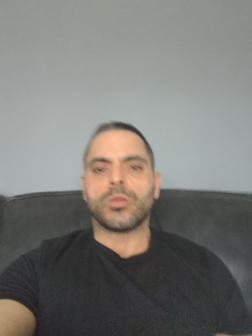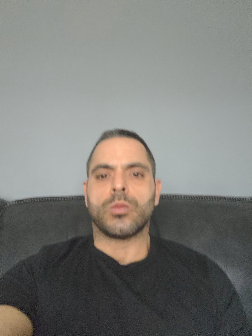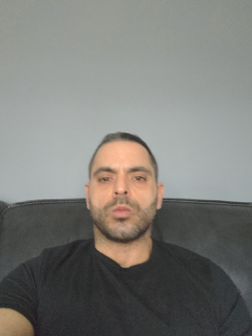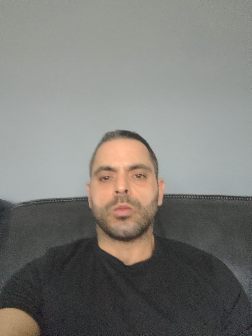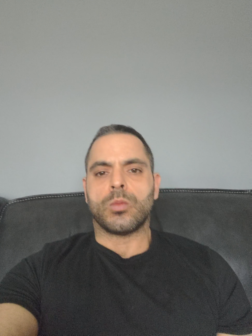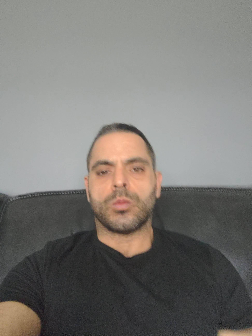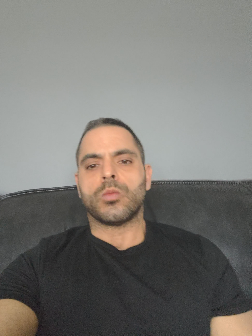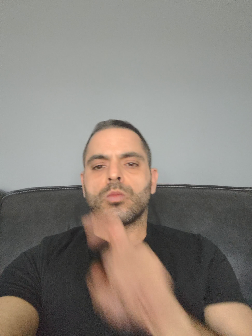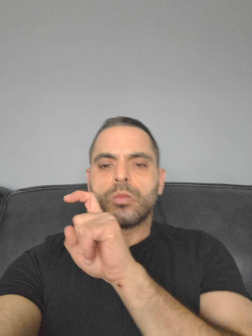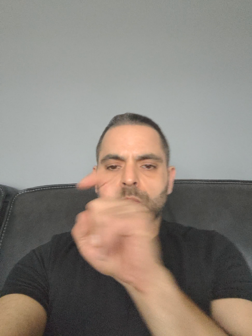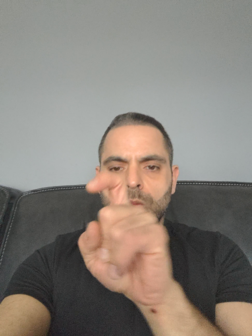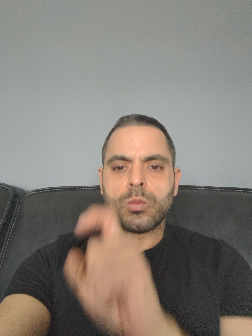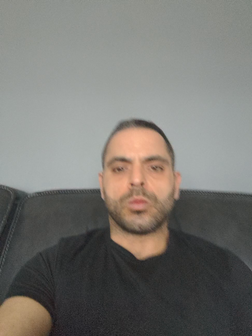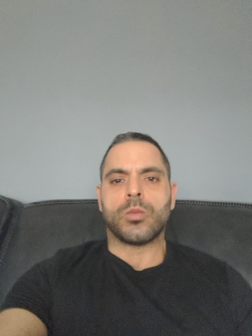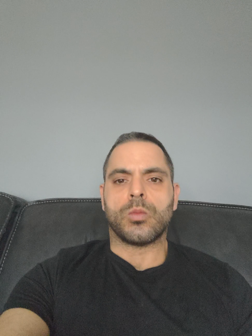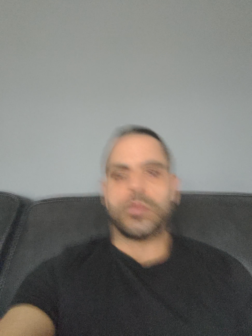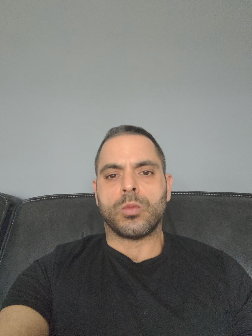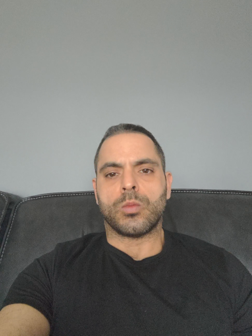closet